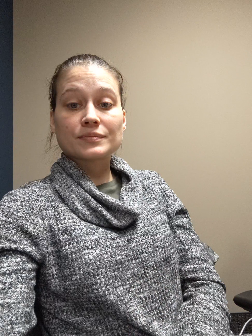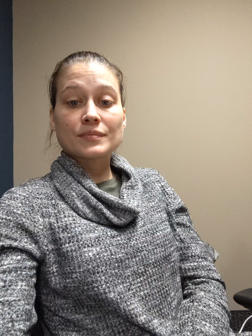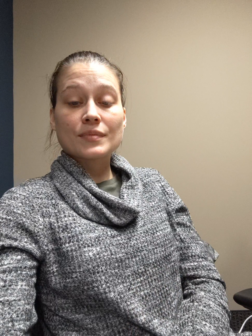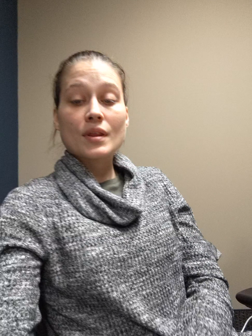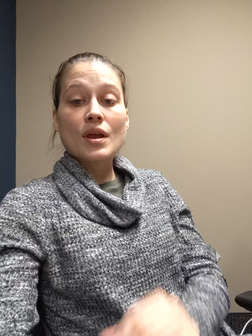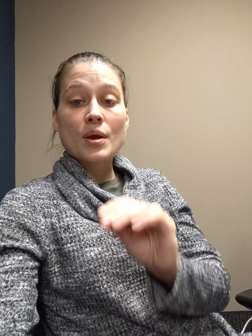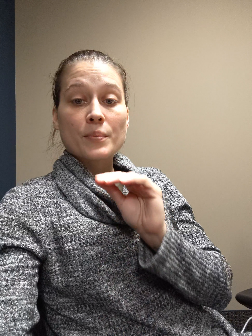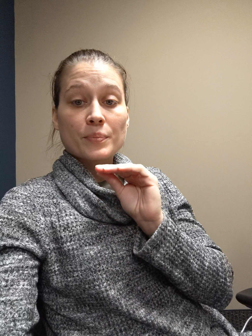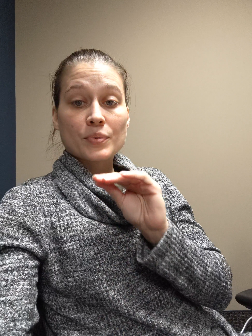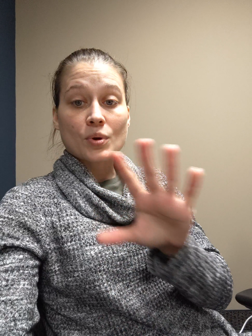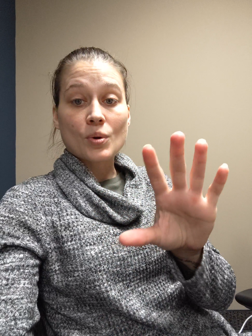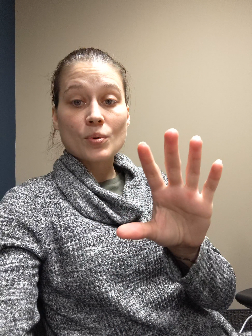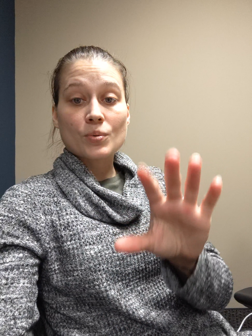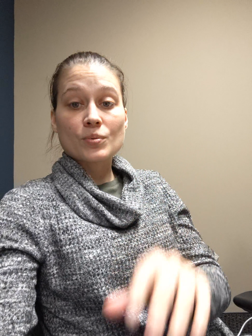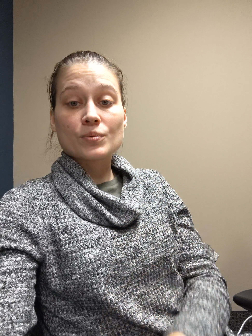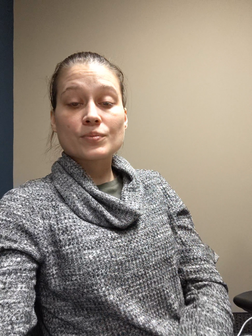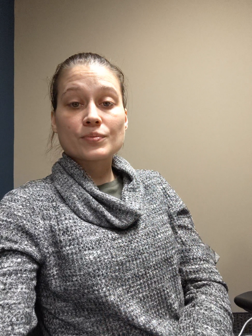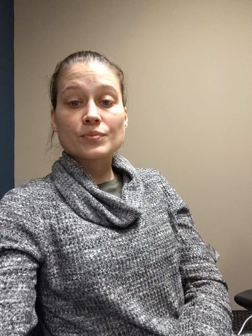blow